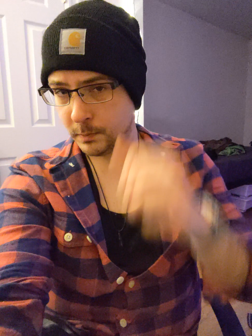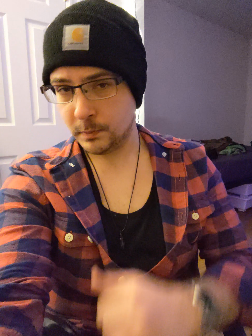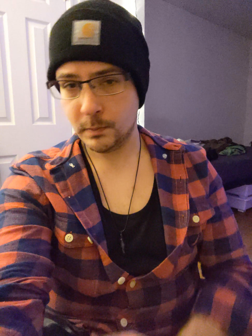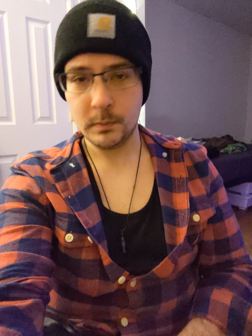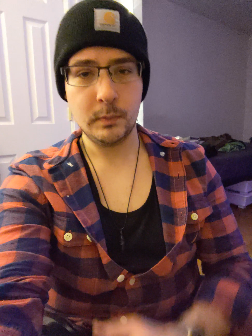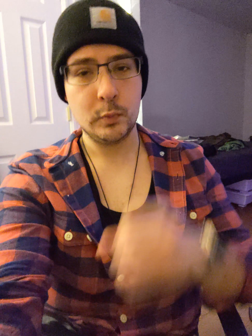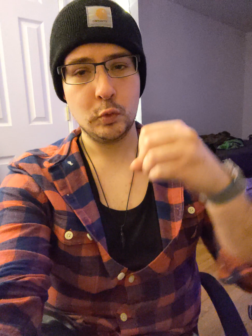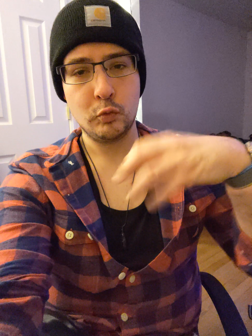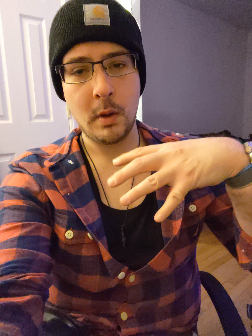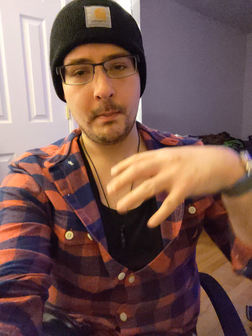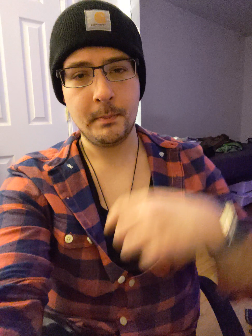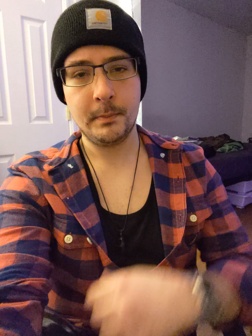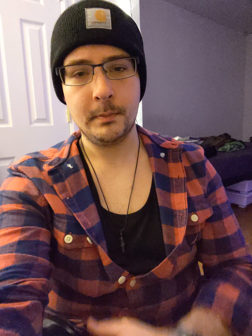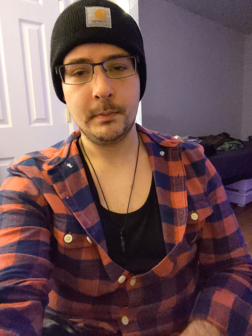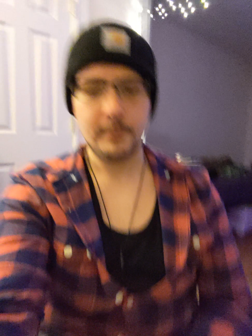drop